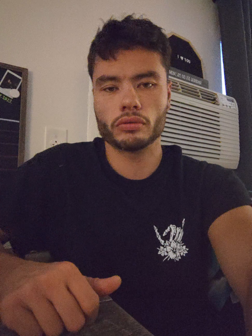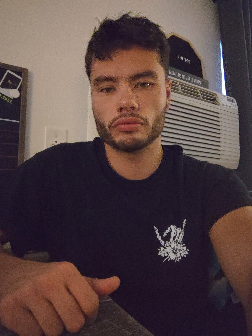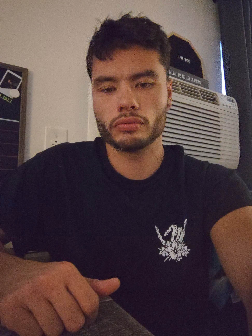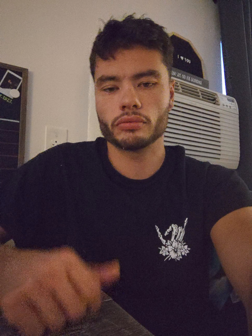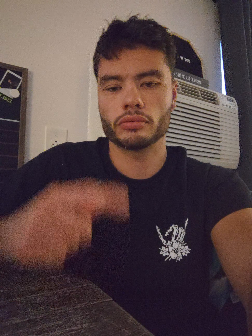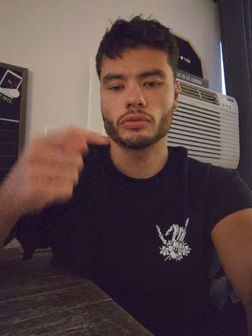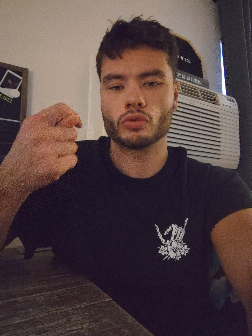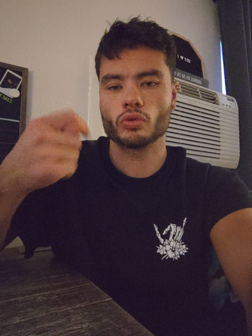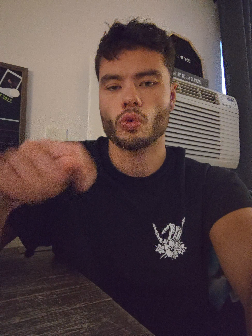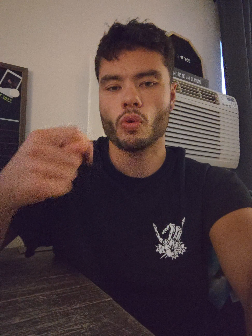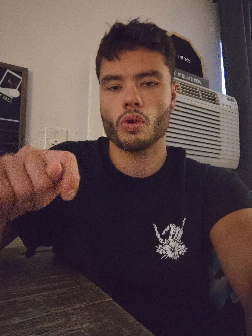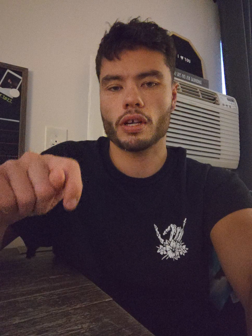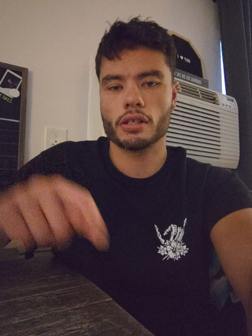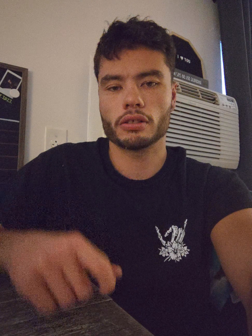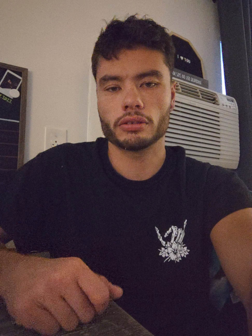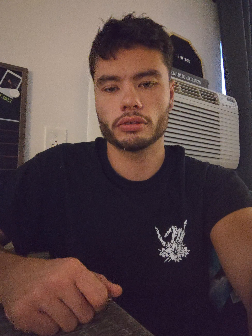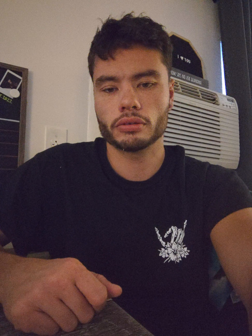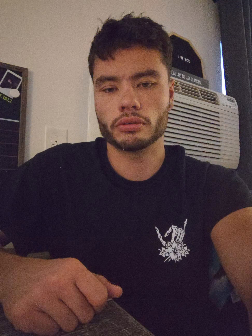toy